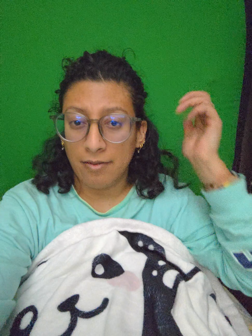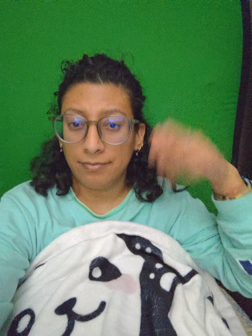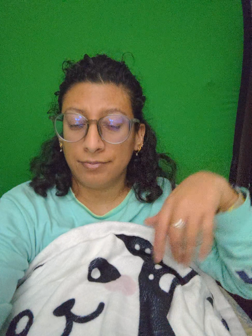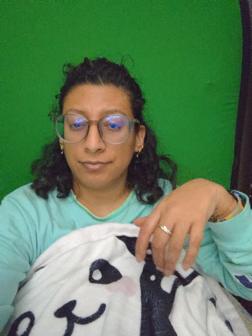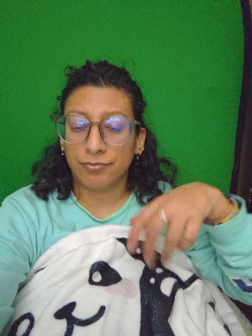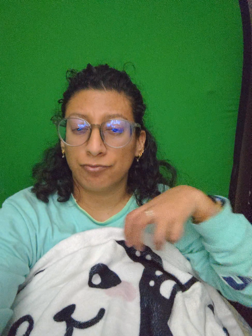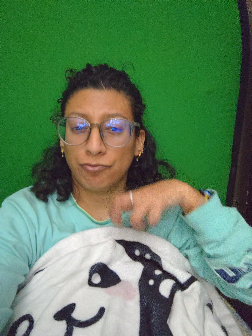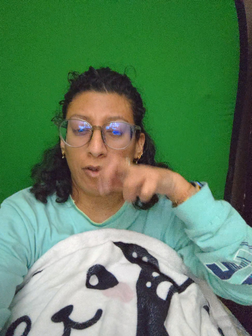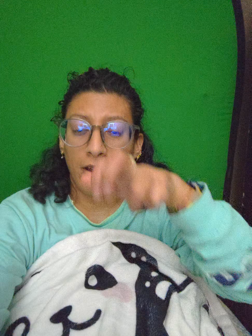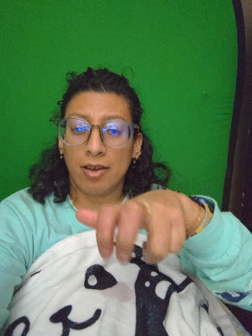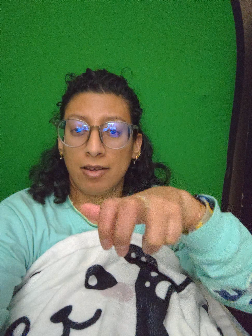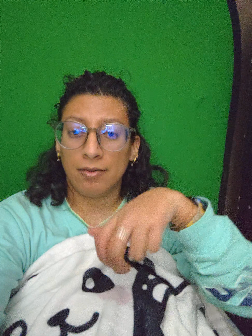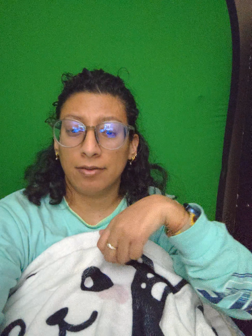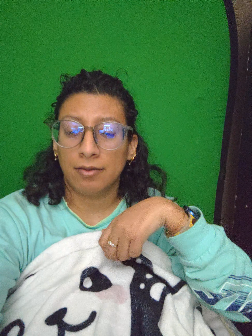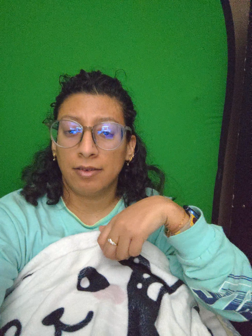ride